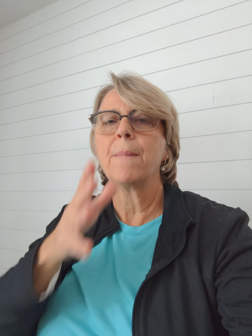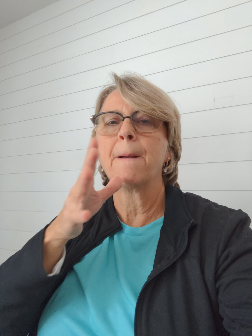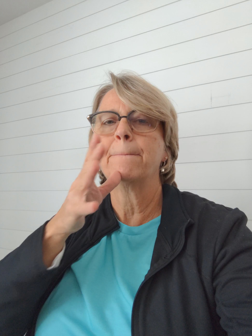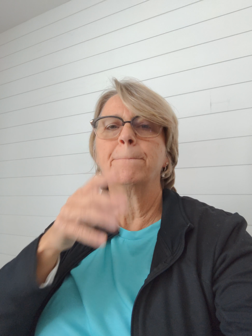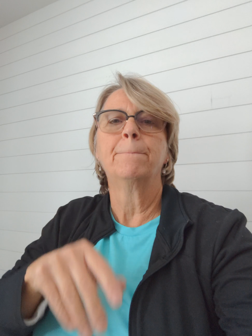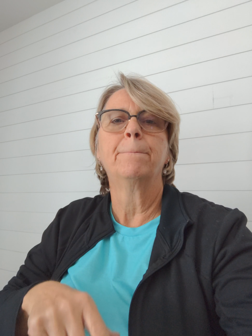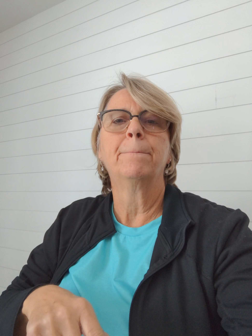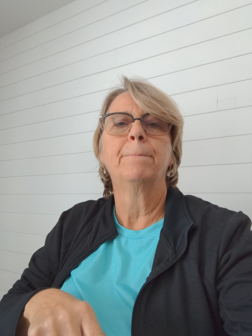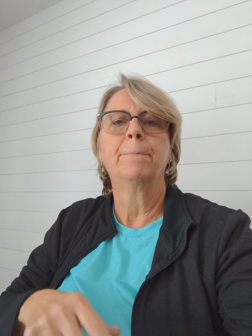mom